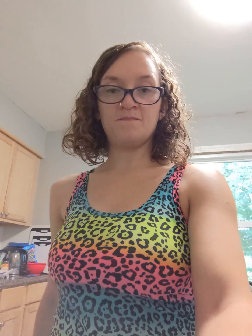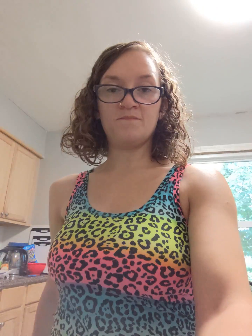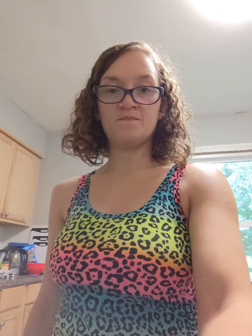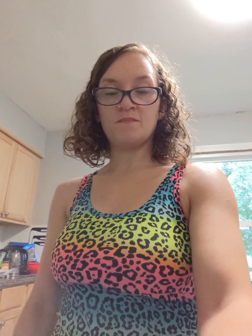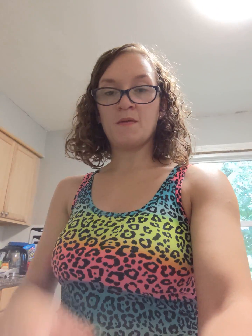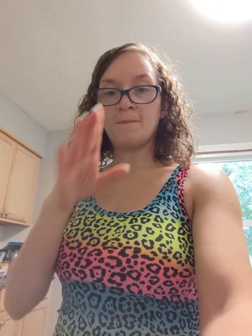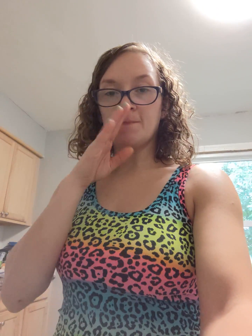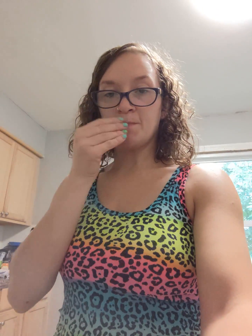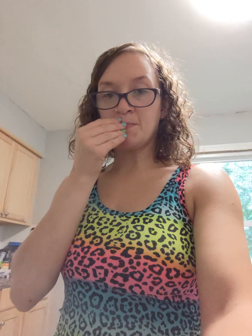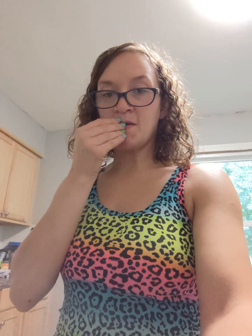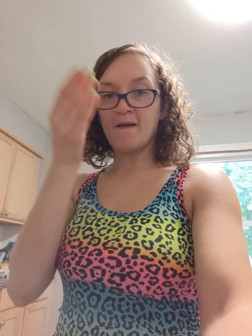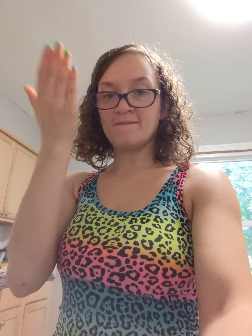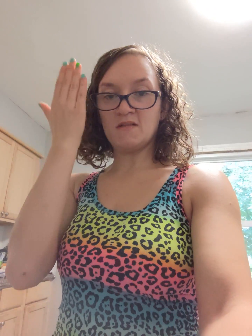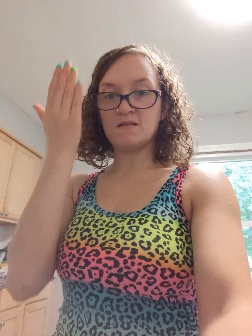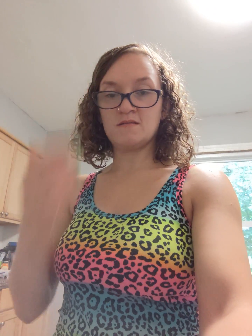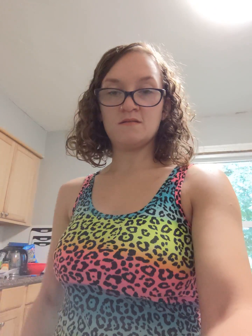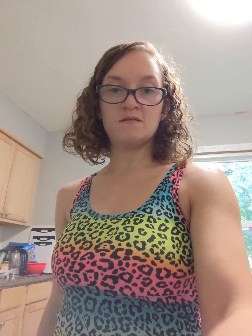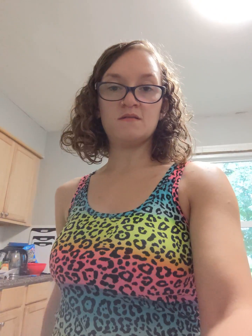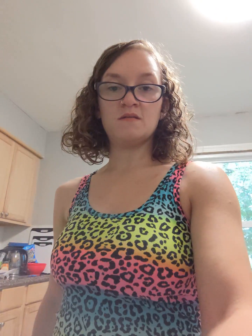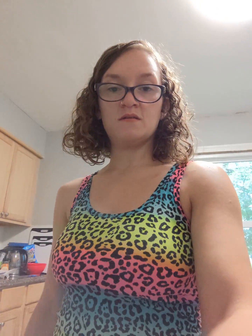breakfast